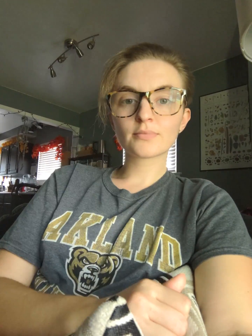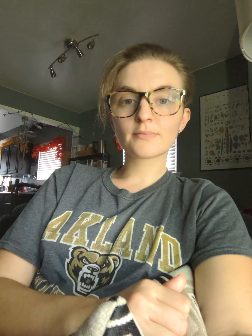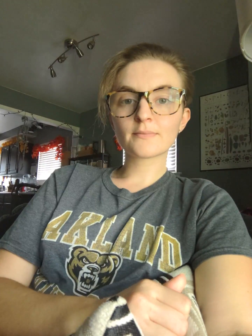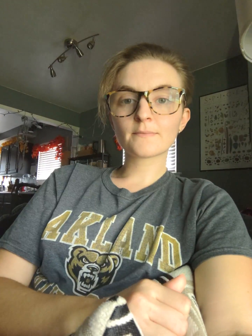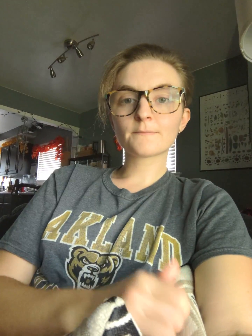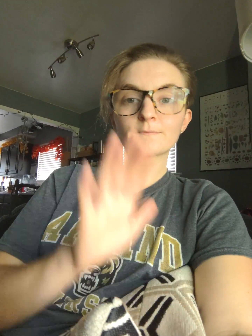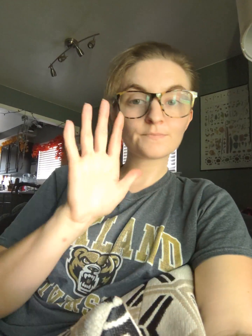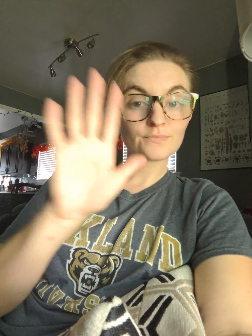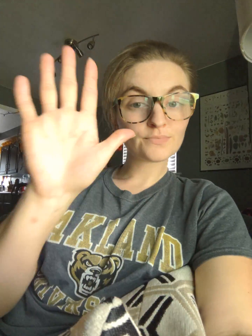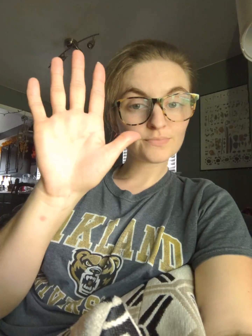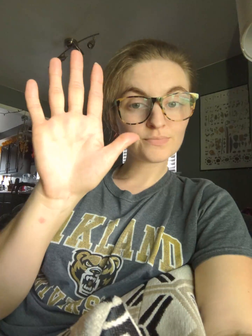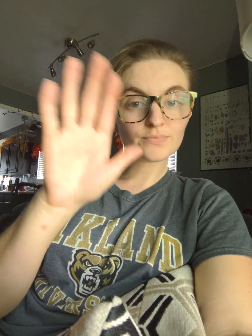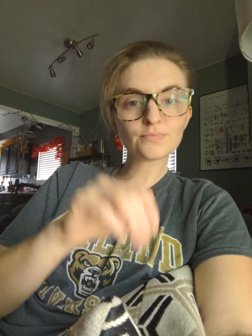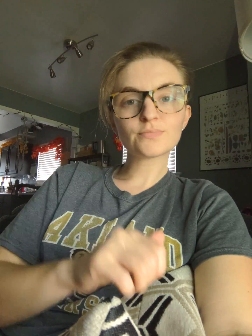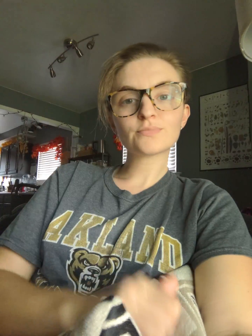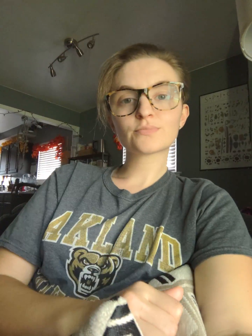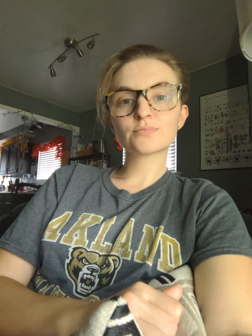give me five